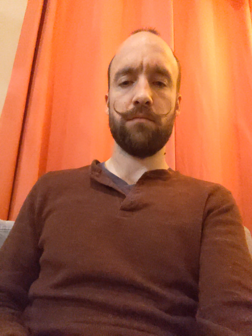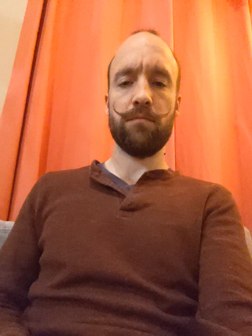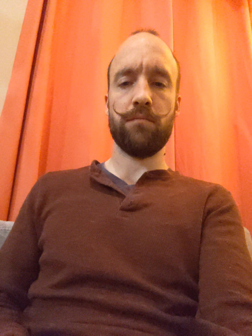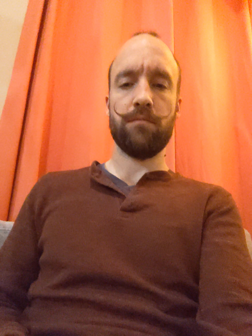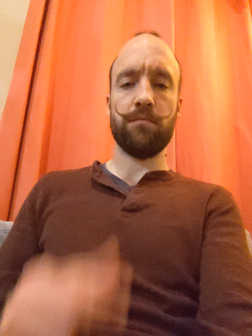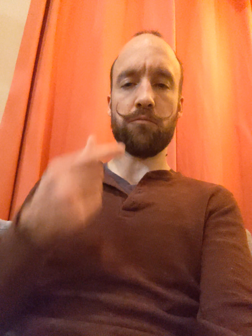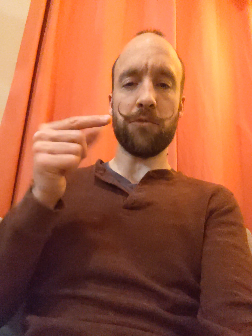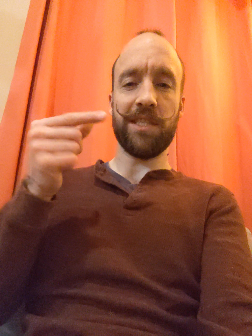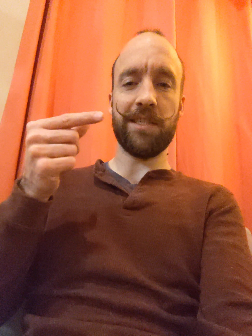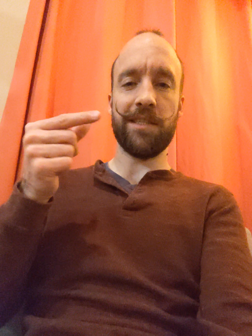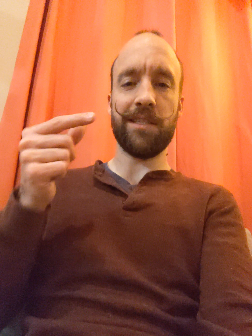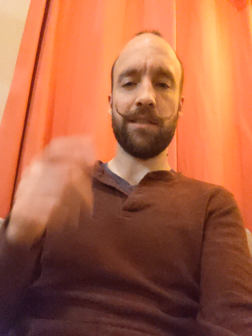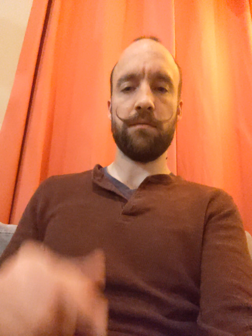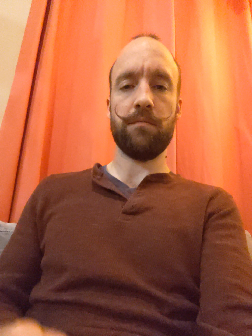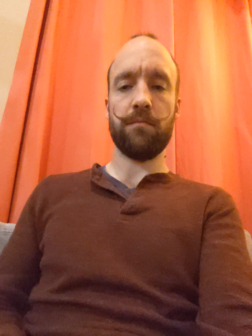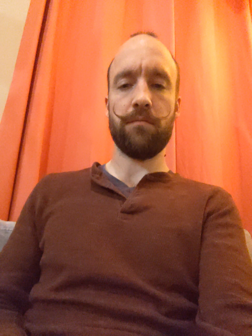green